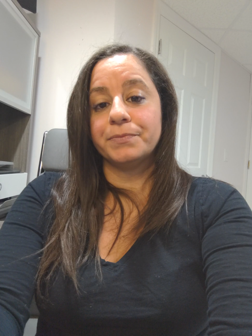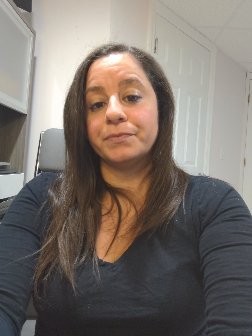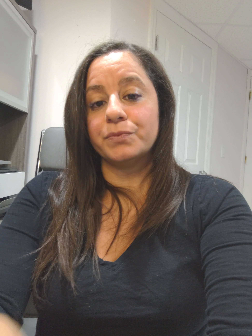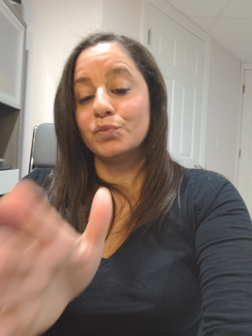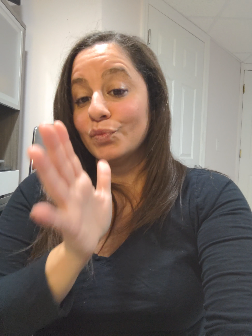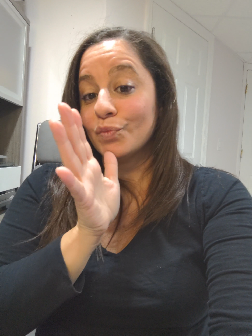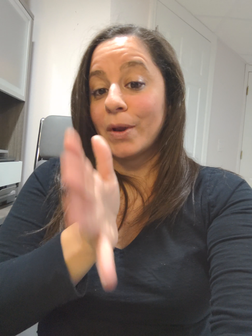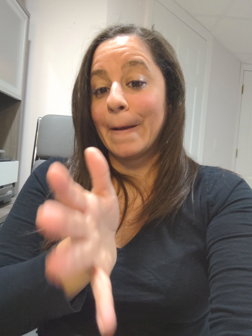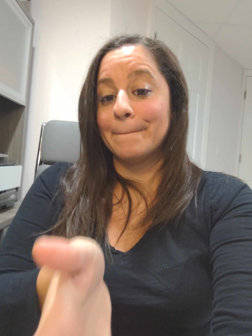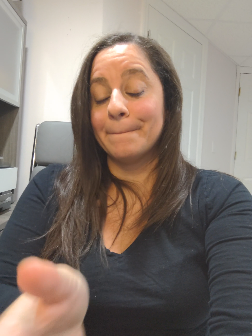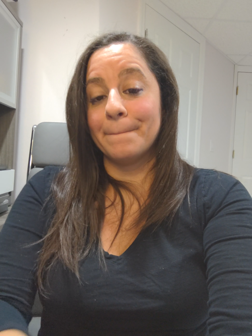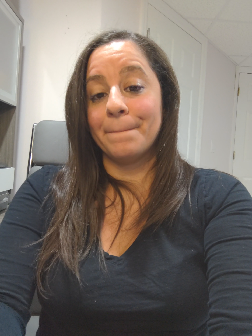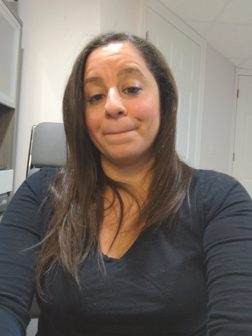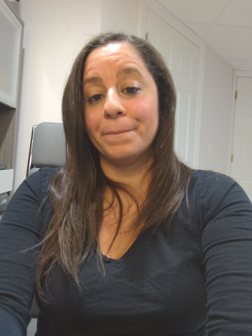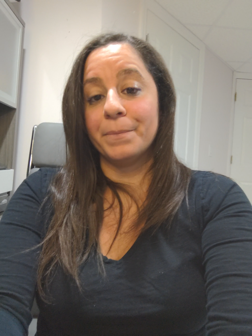grandma